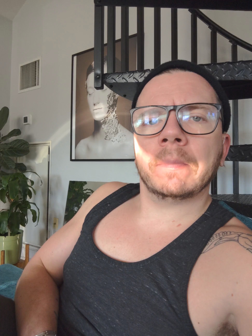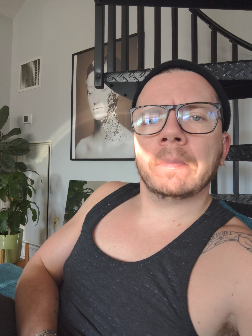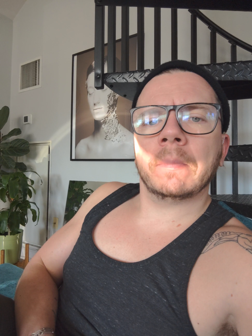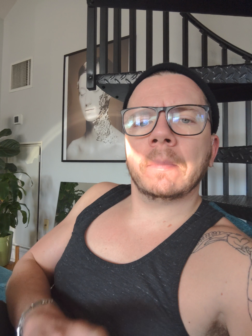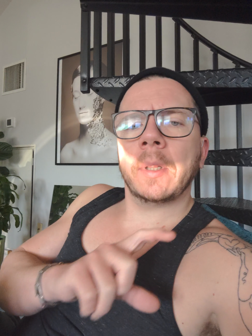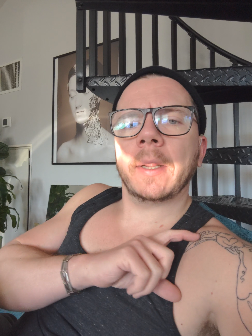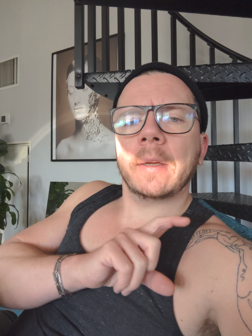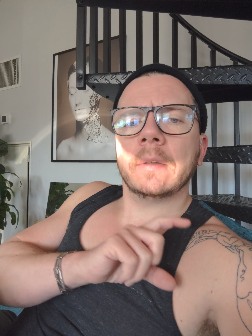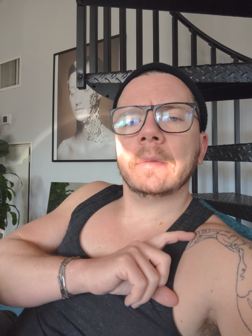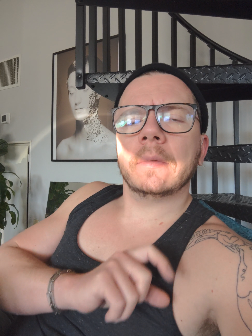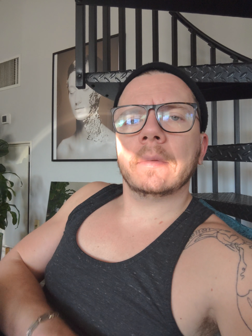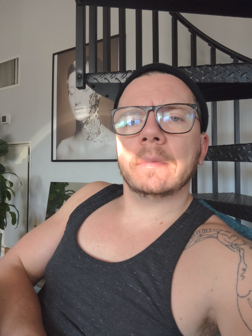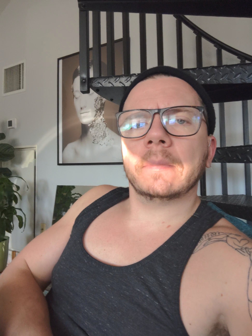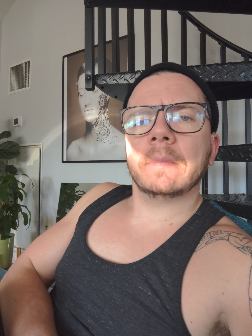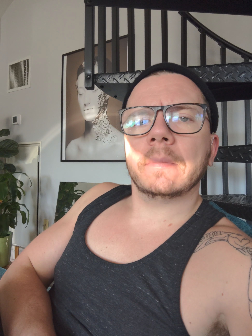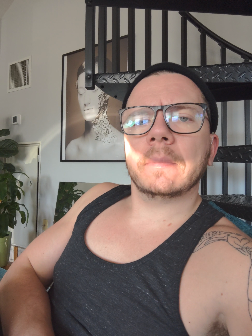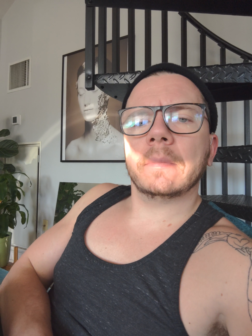police